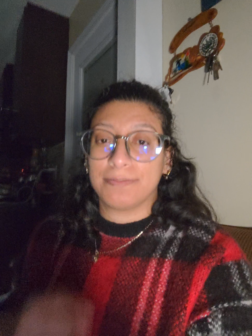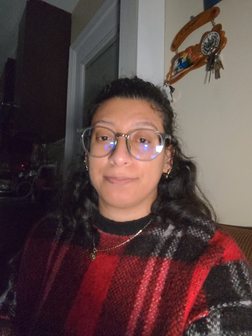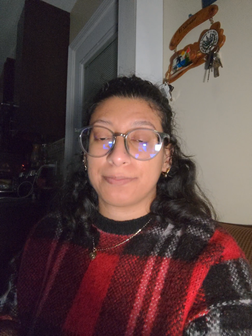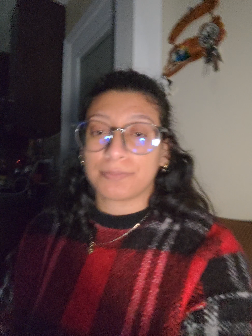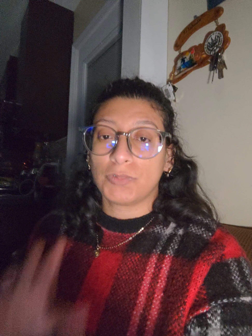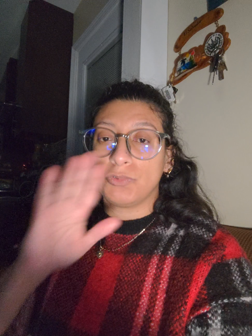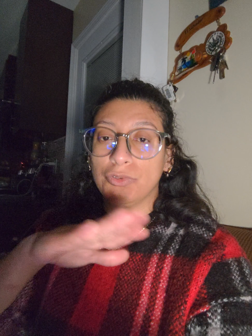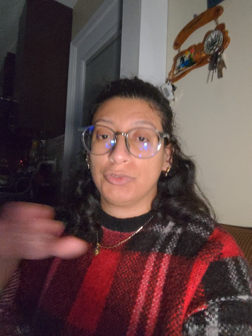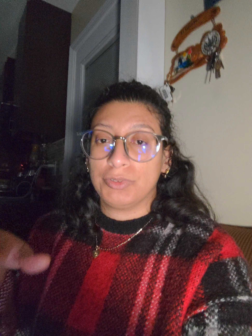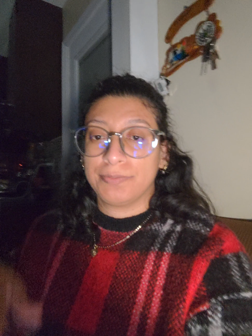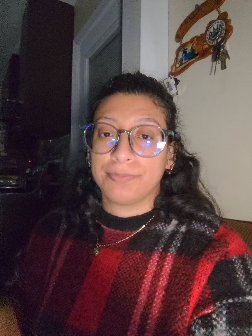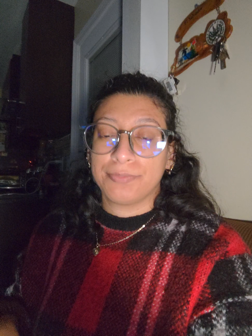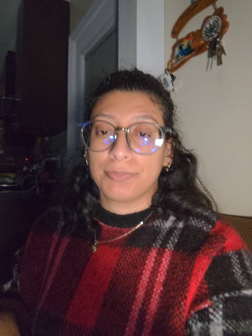child